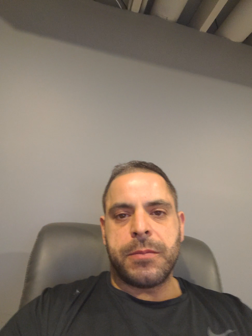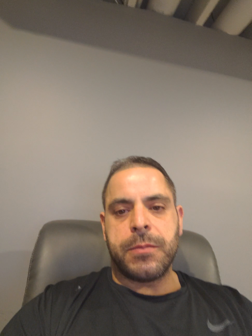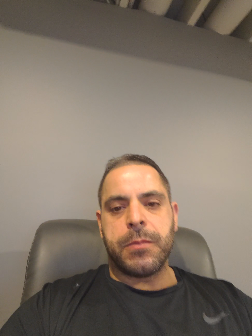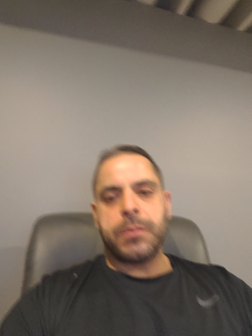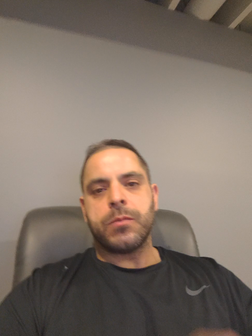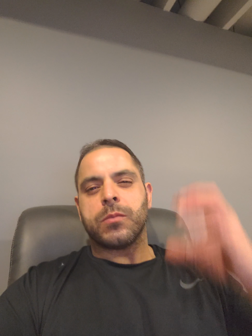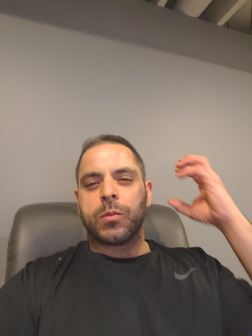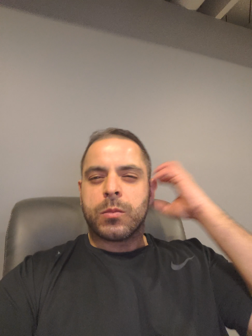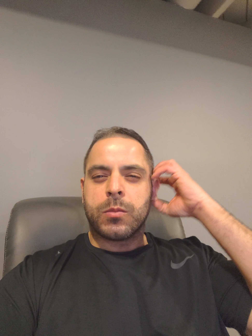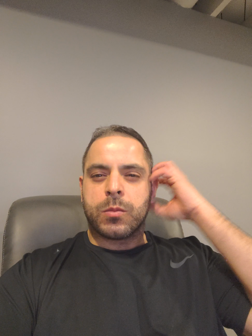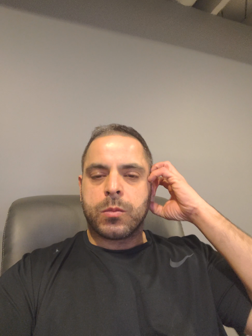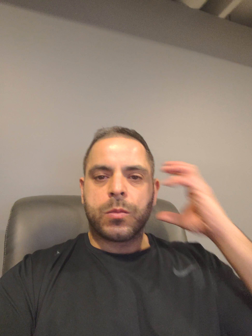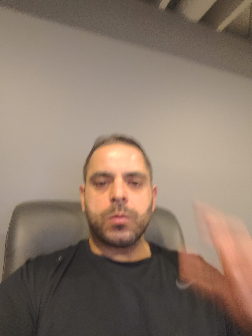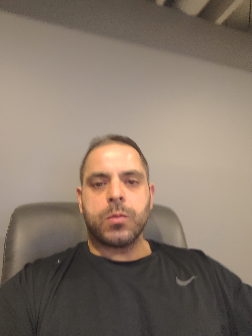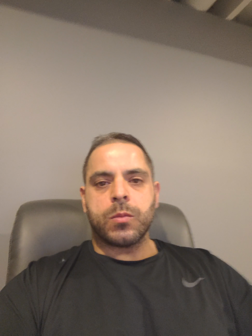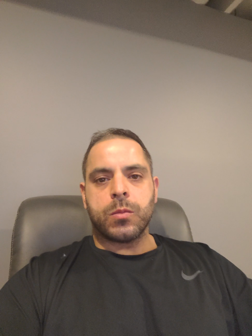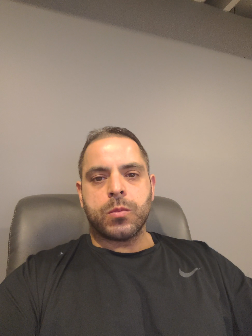radio